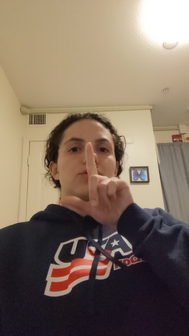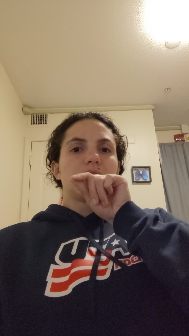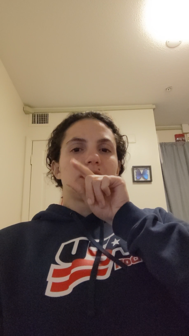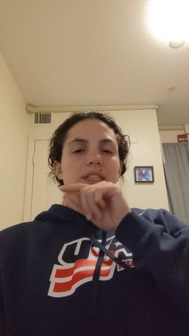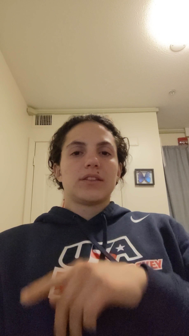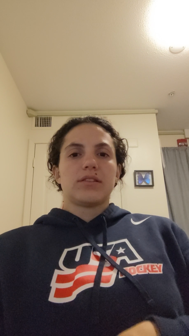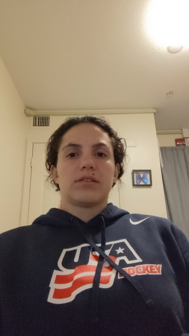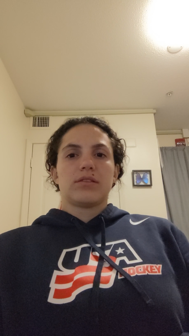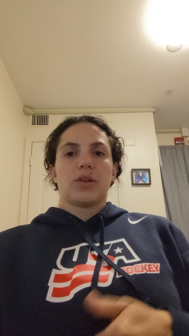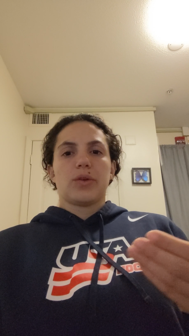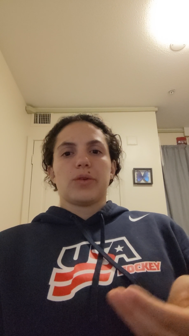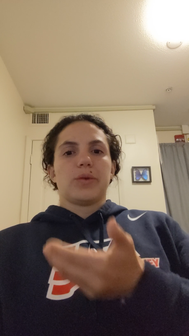new